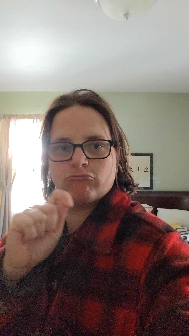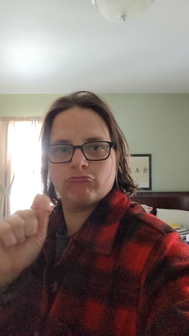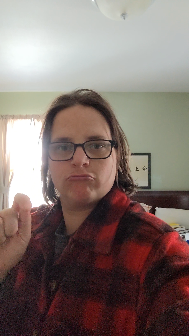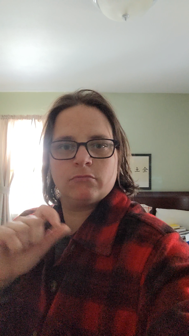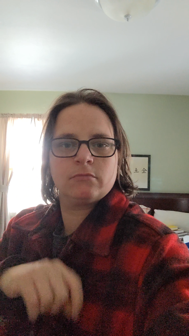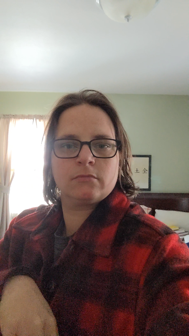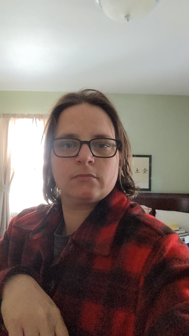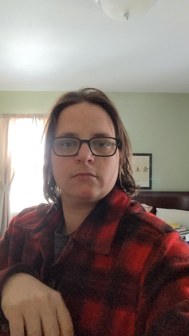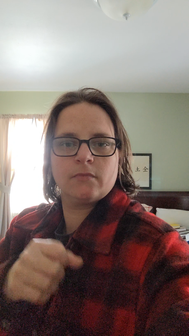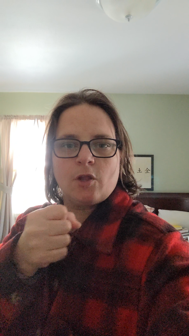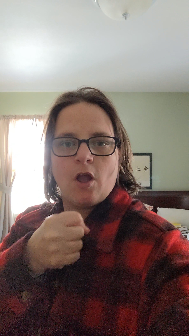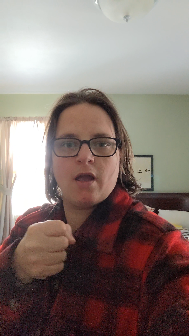coffee